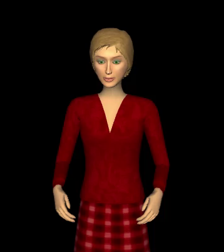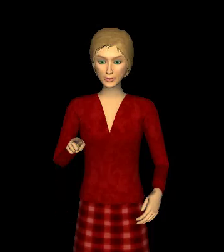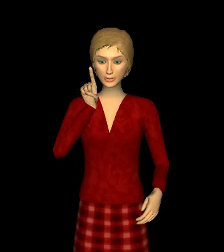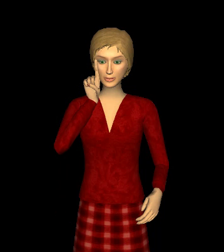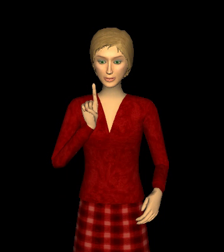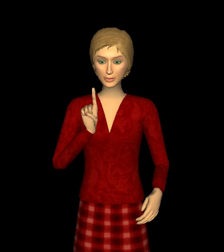امرأة